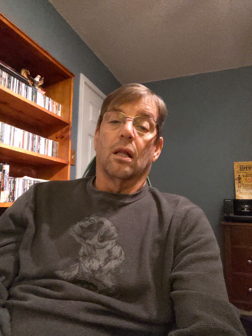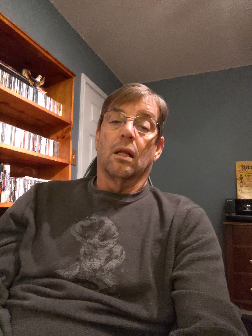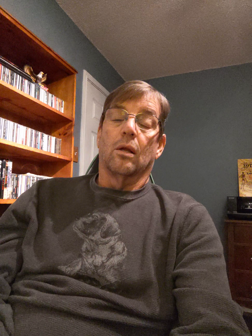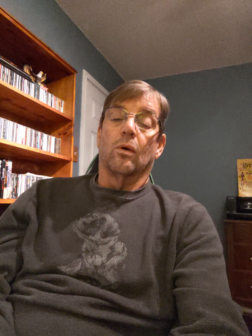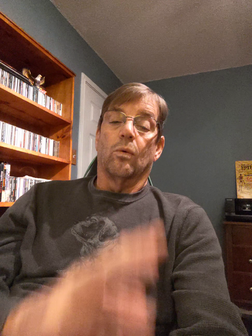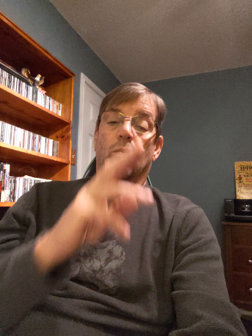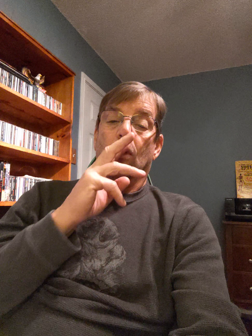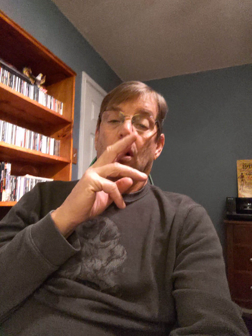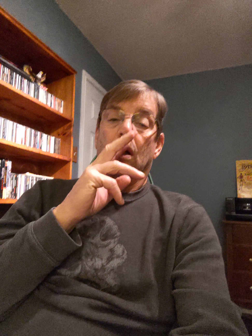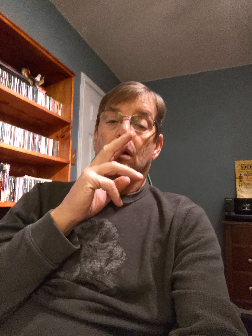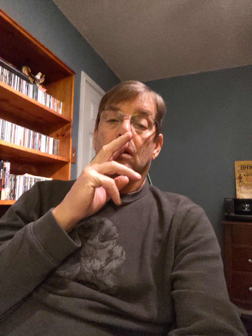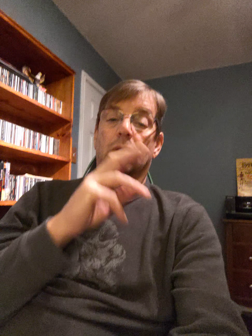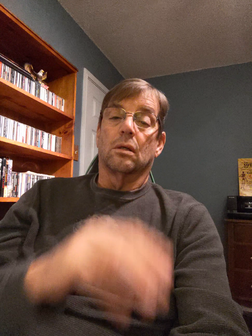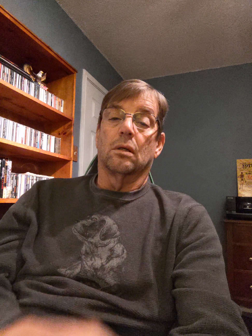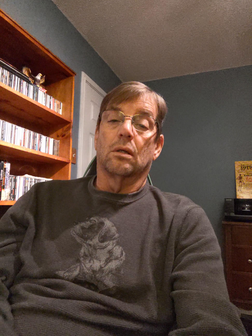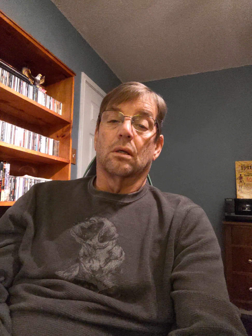water